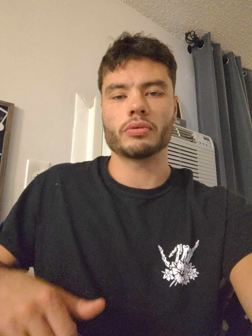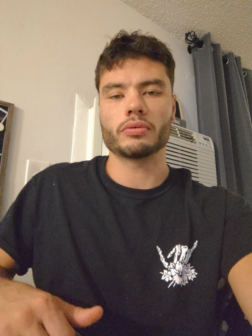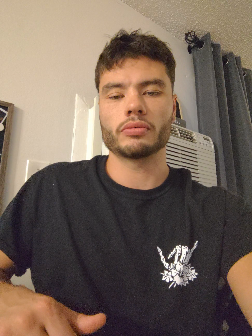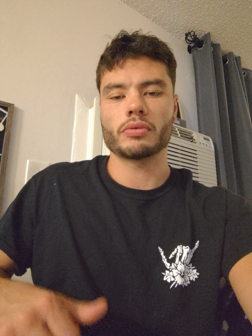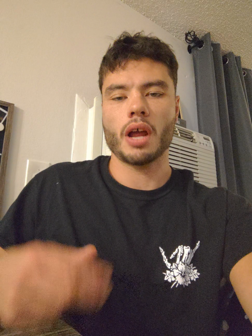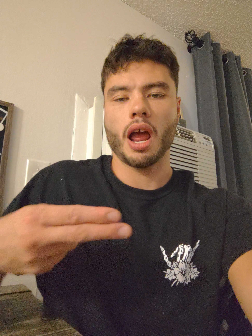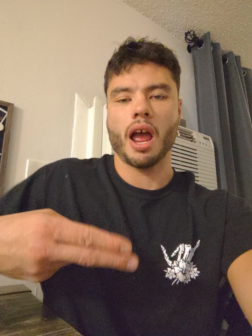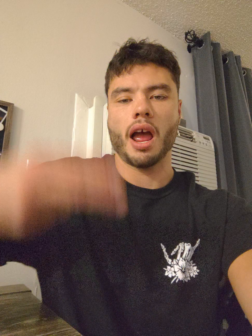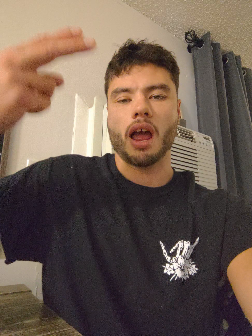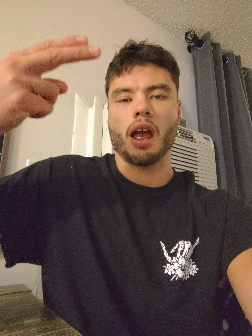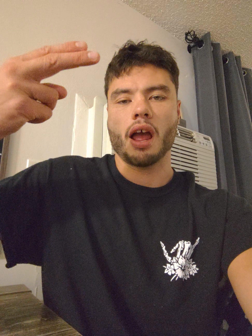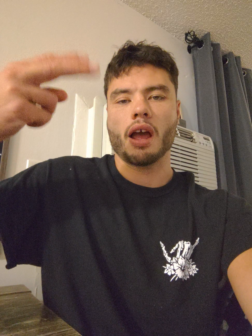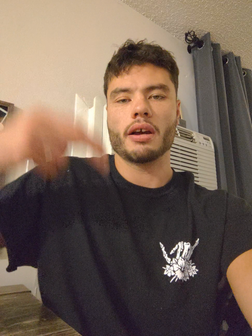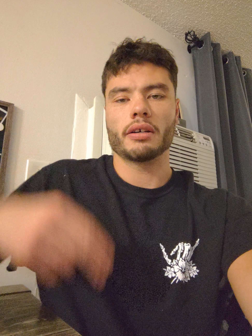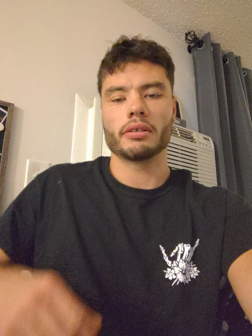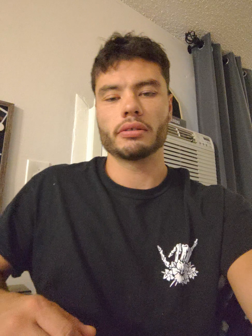high